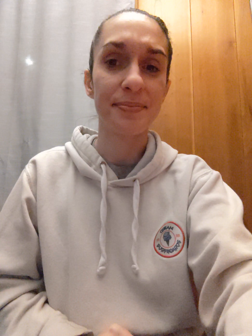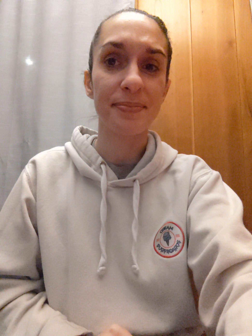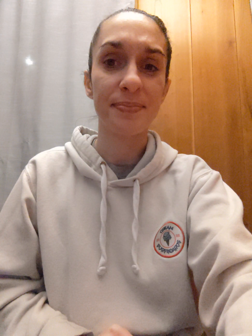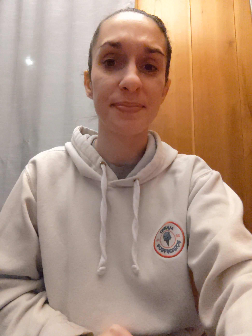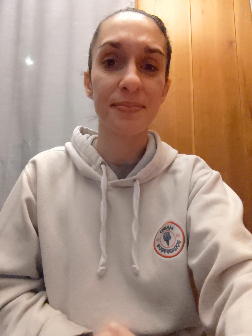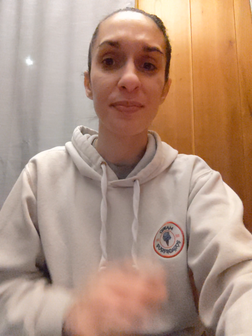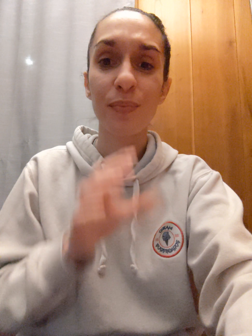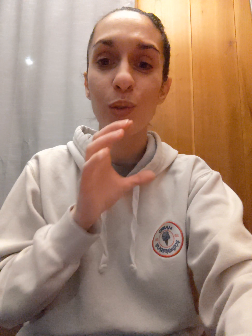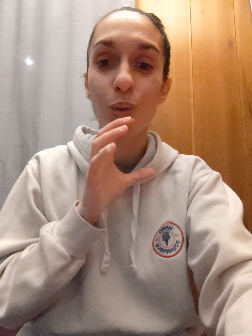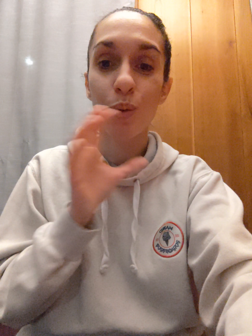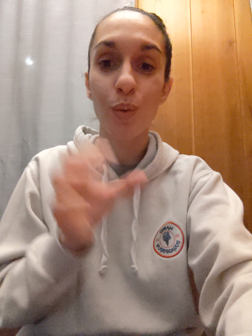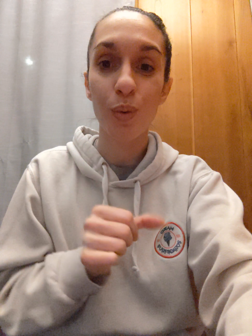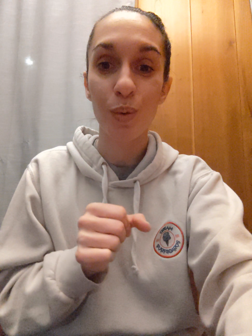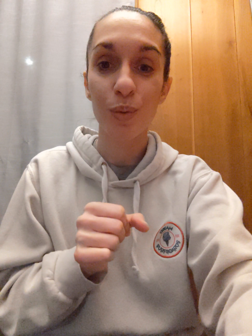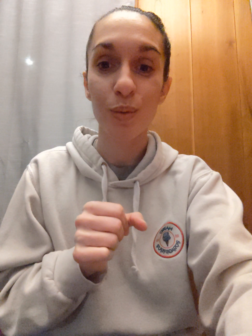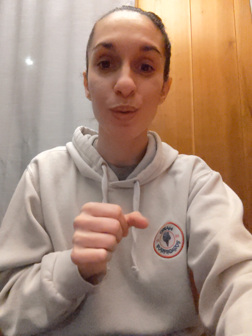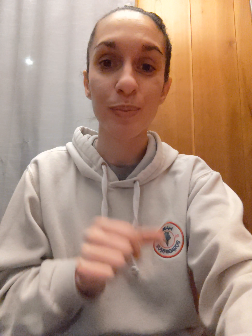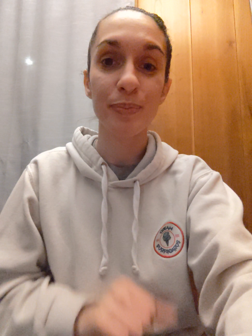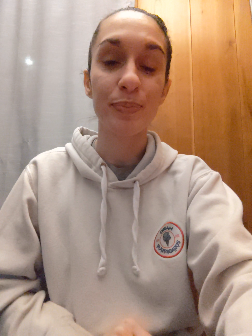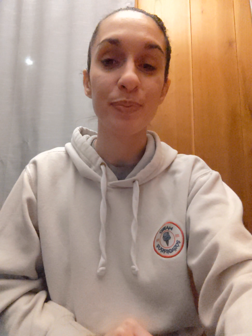old